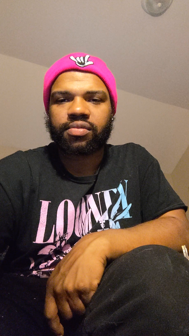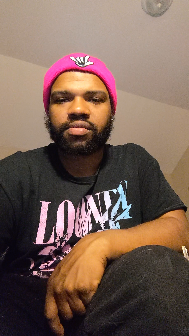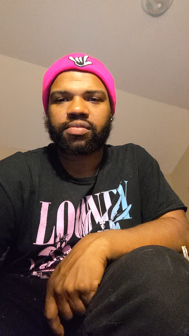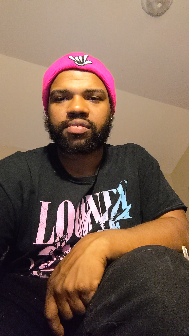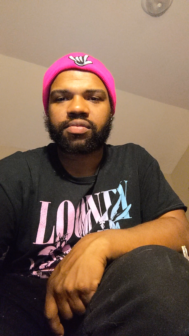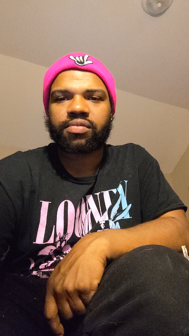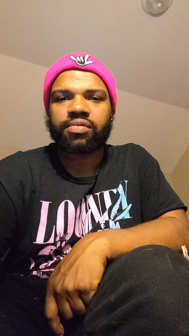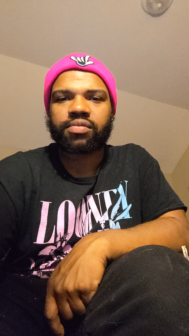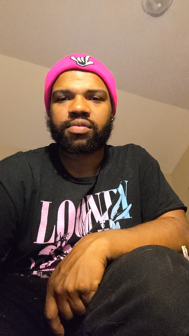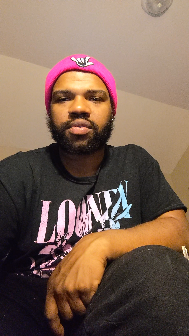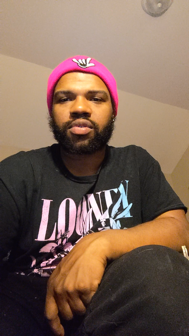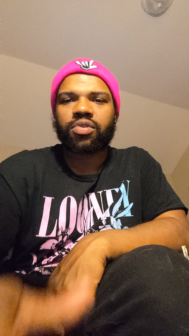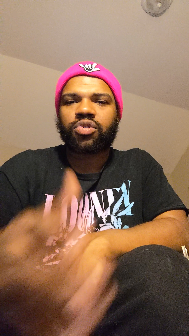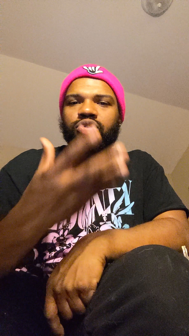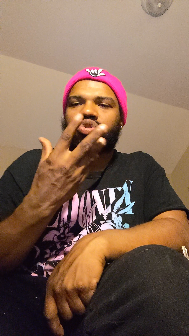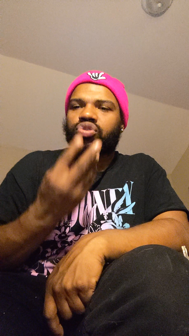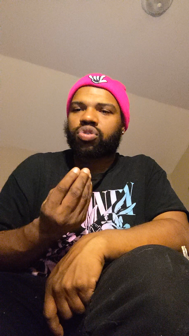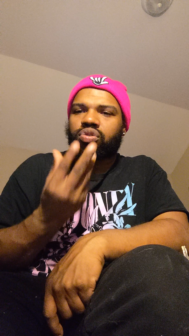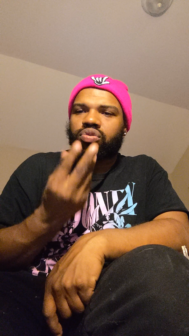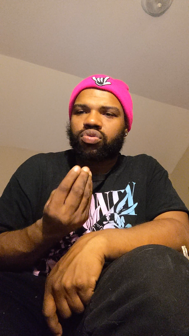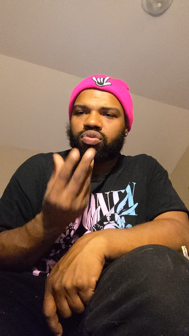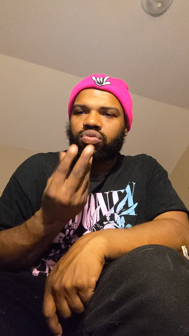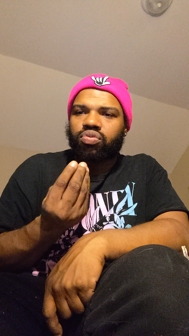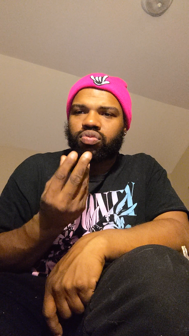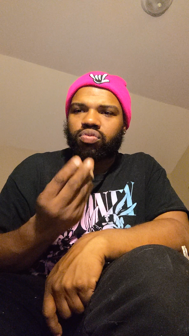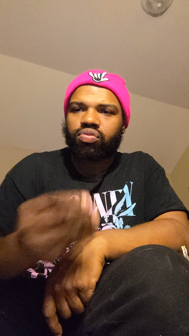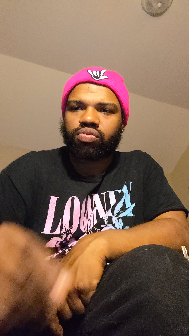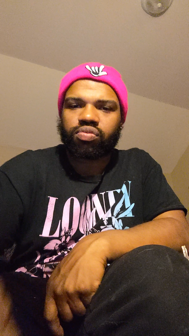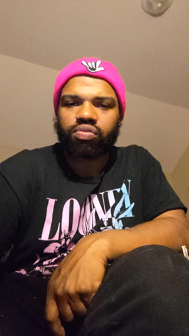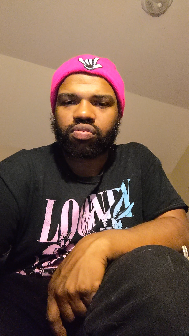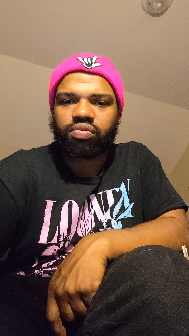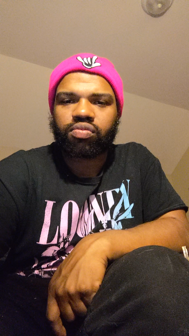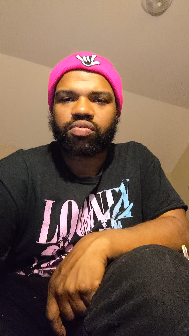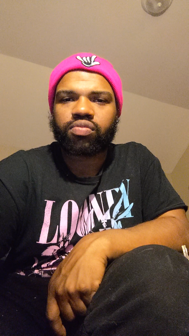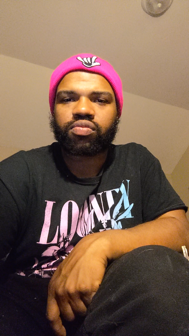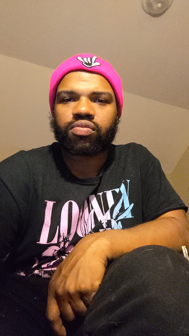gentle